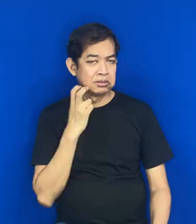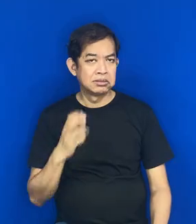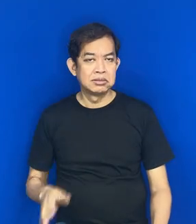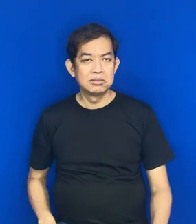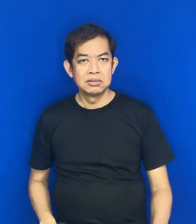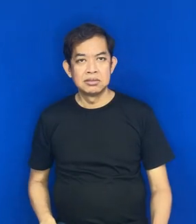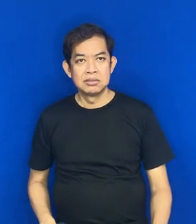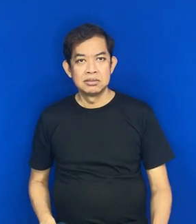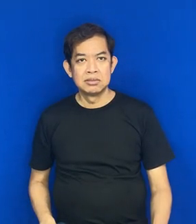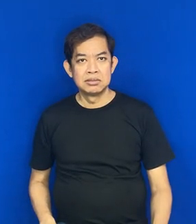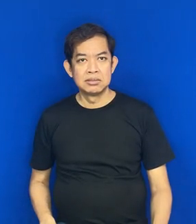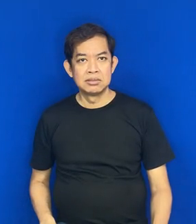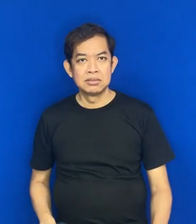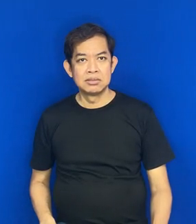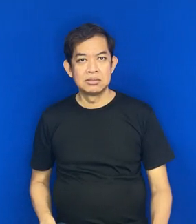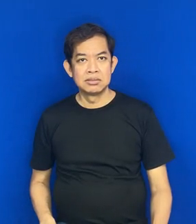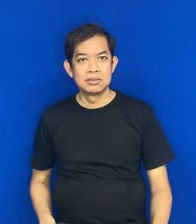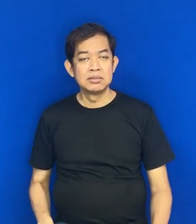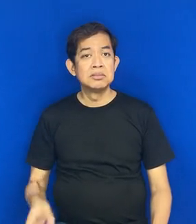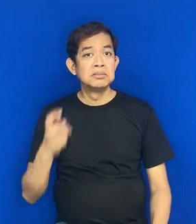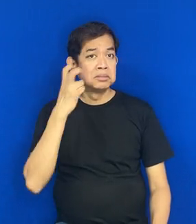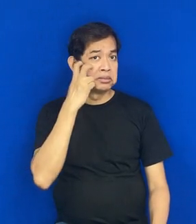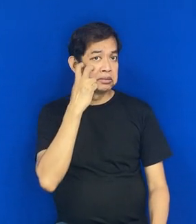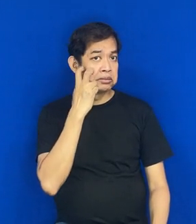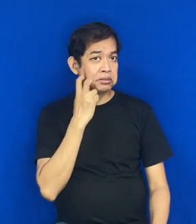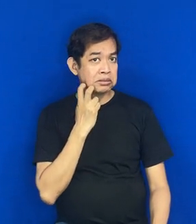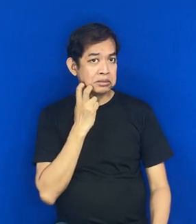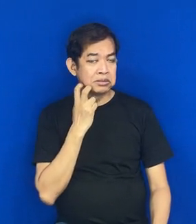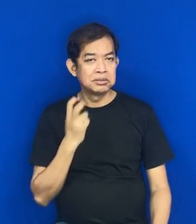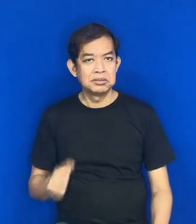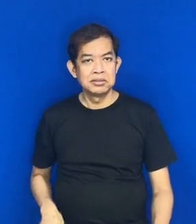wine